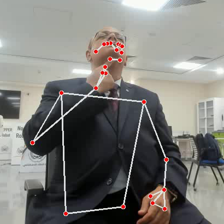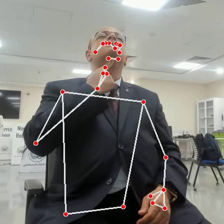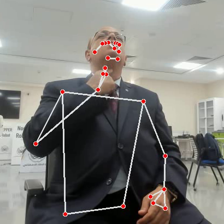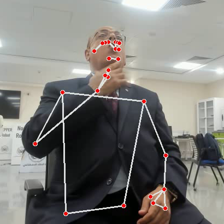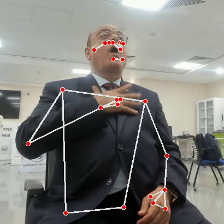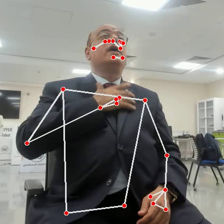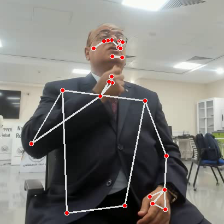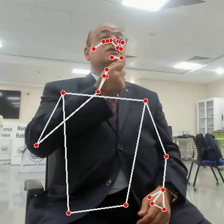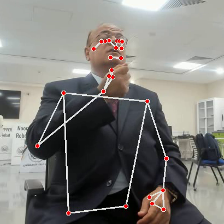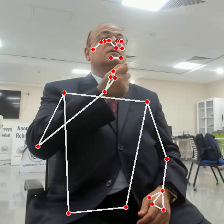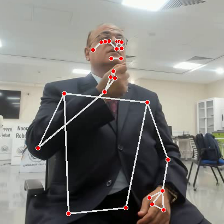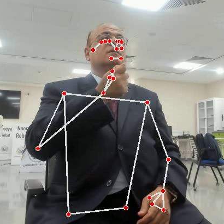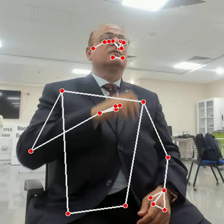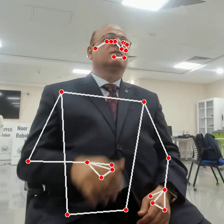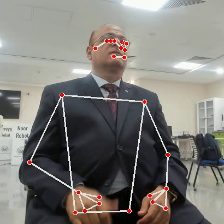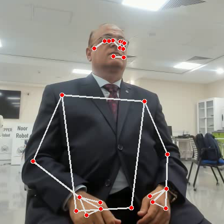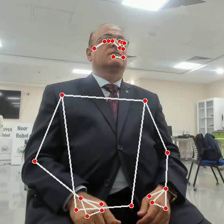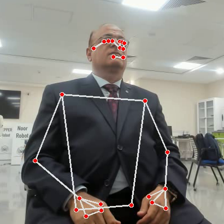whashny